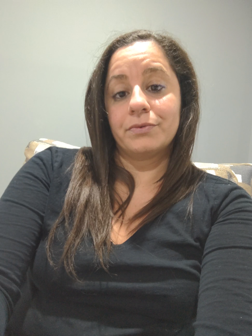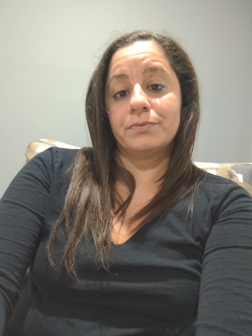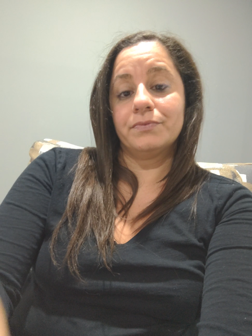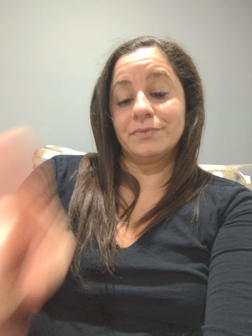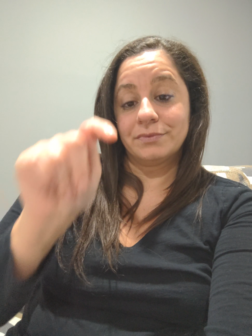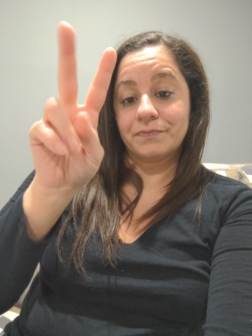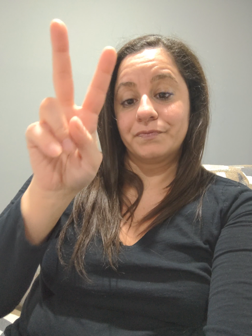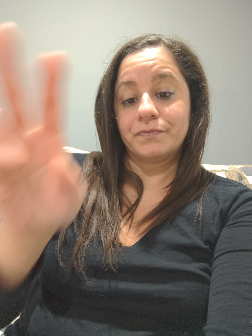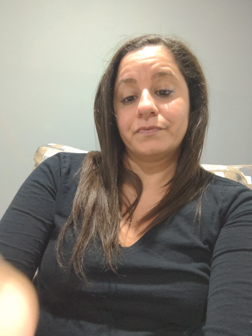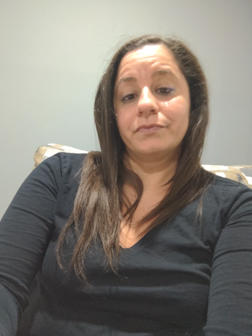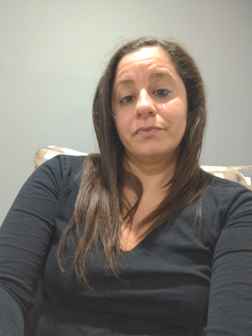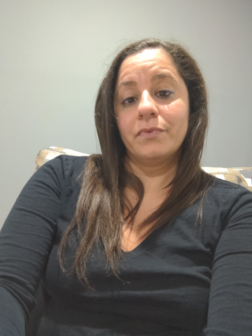TV